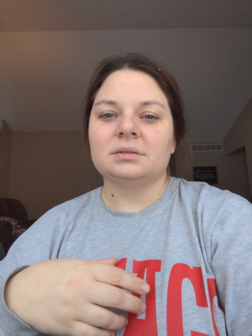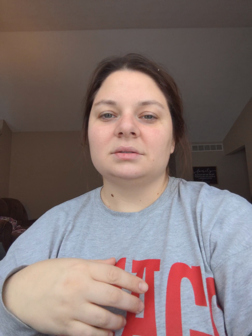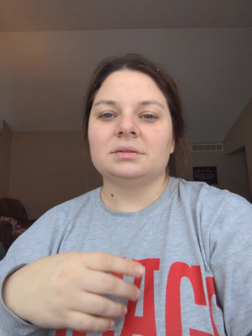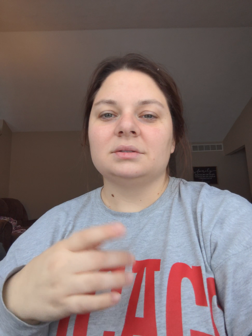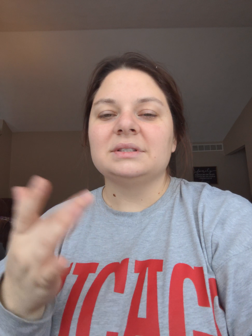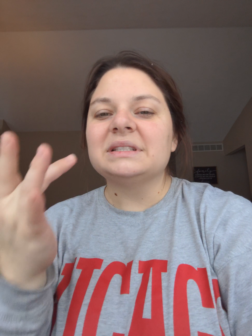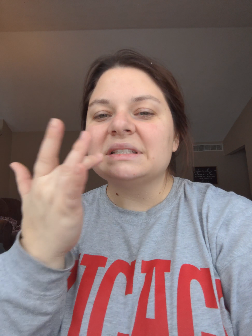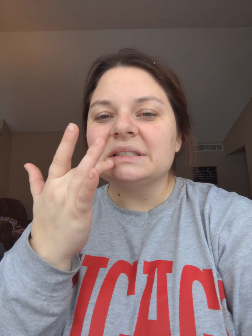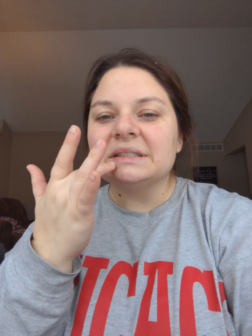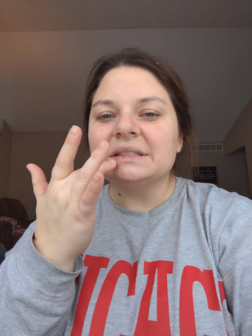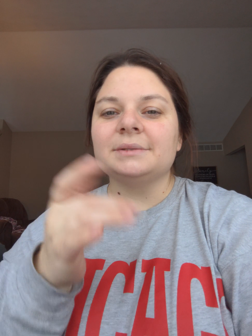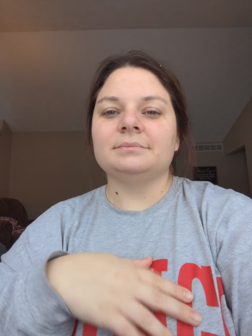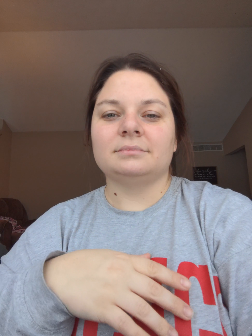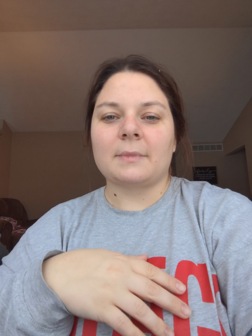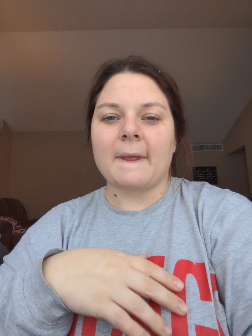taste